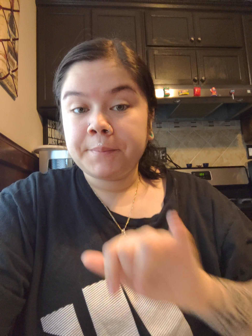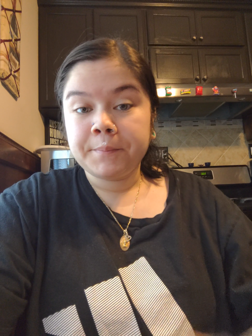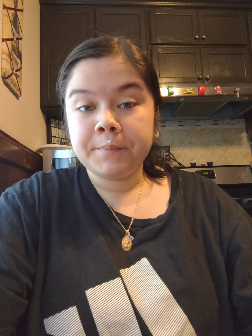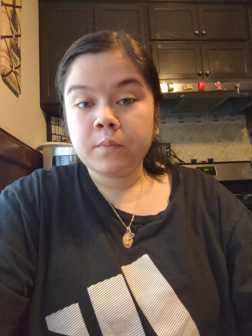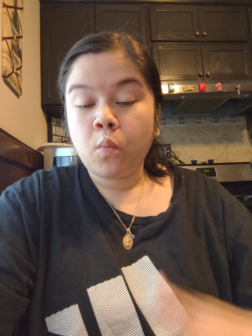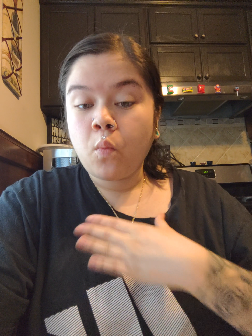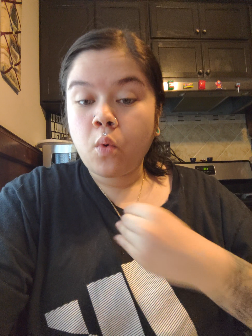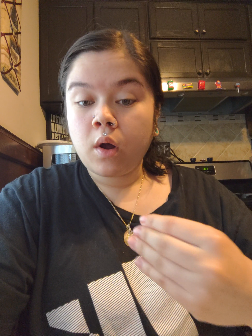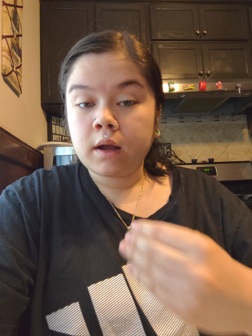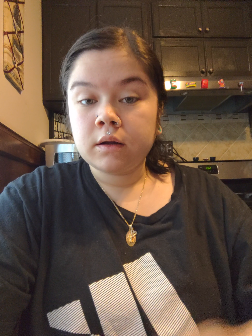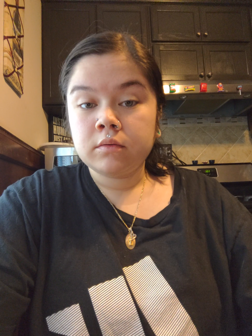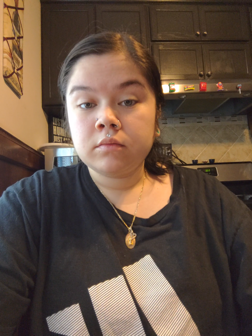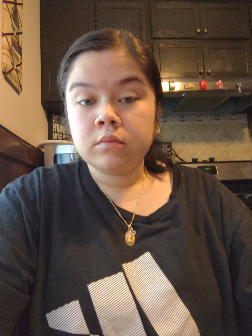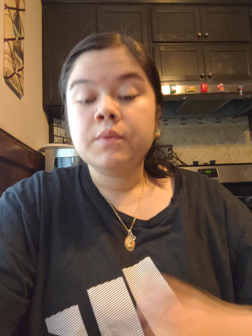white